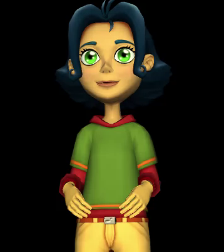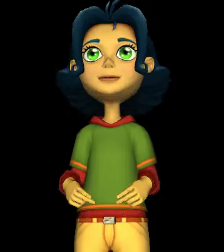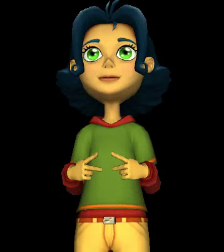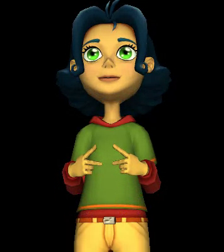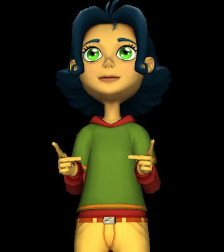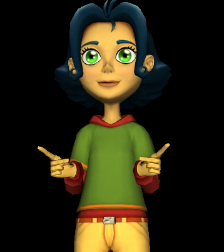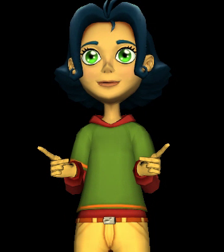عام